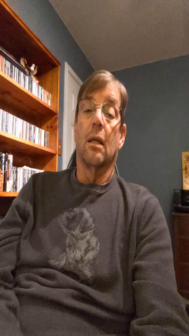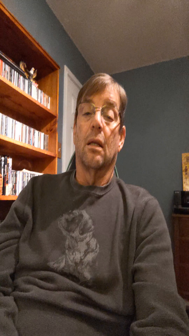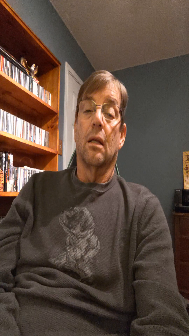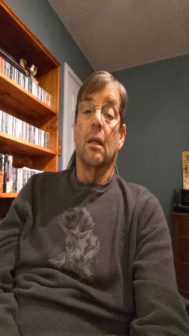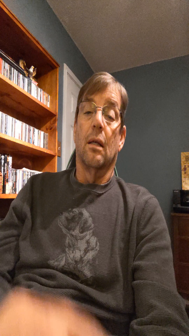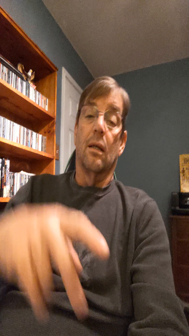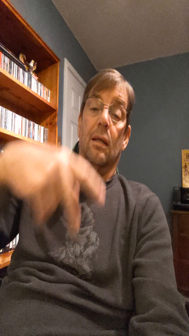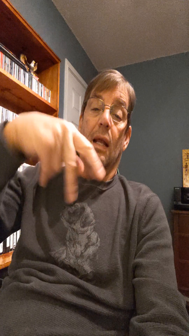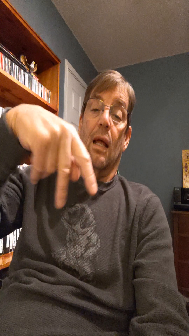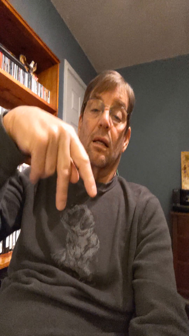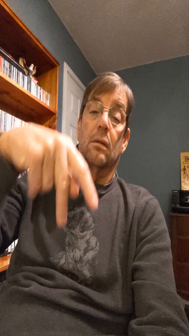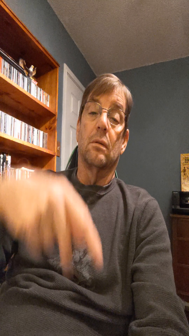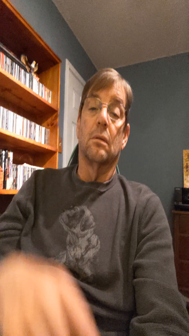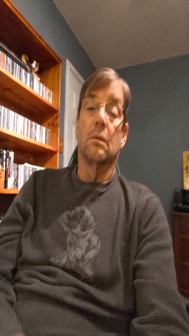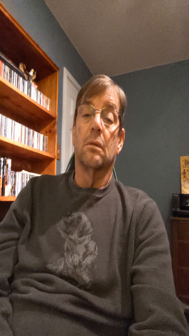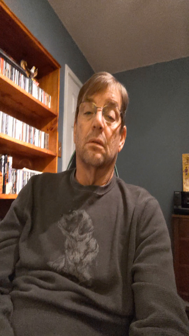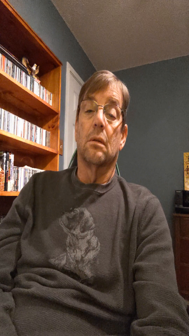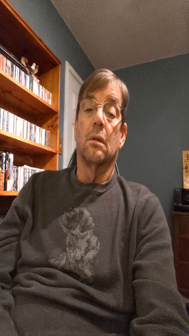dance